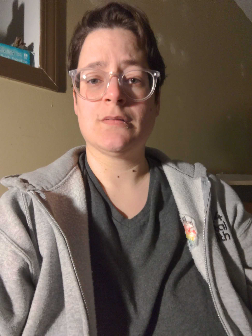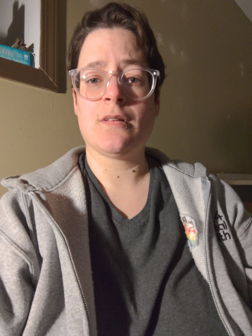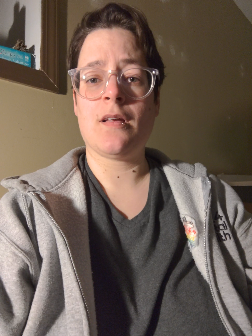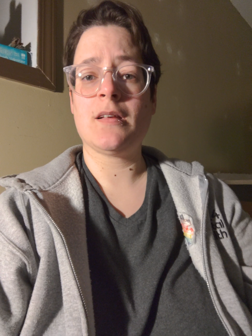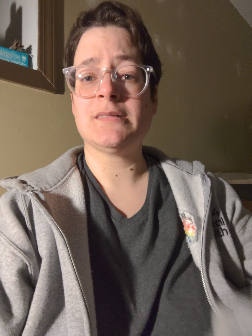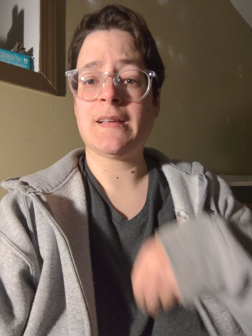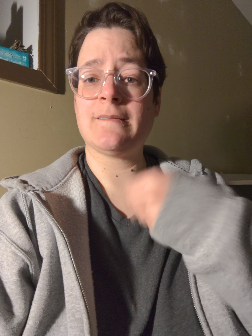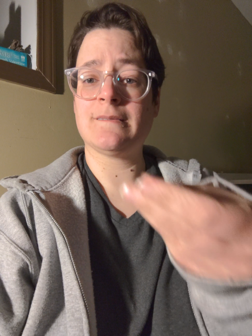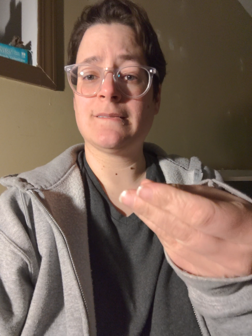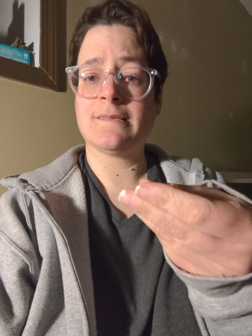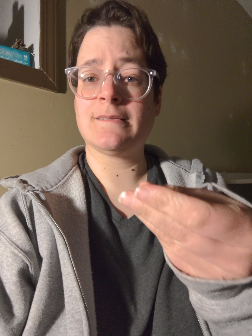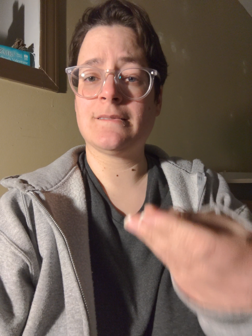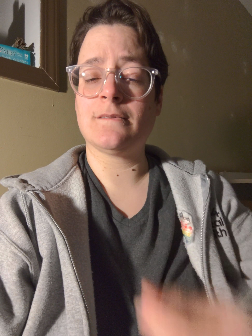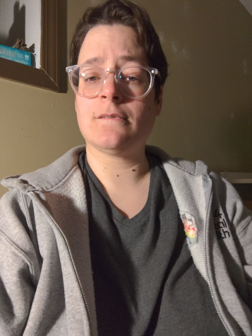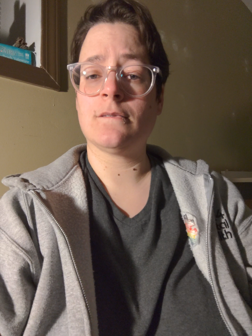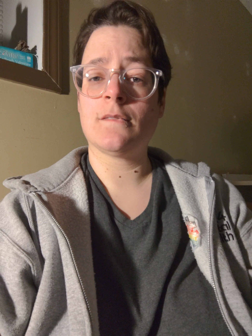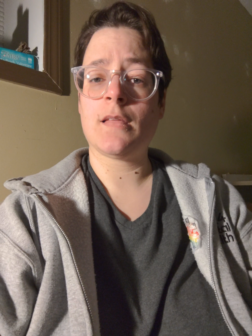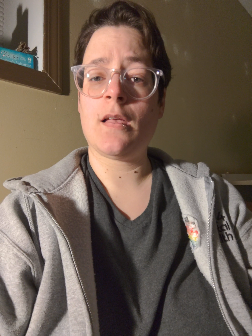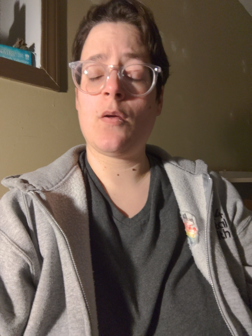give